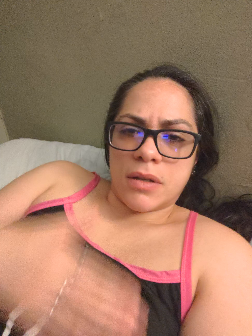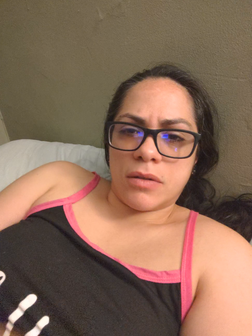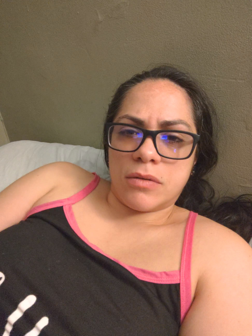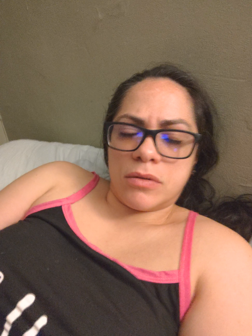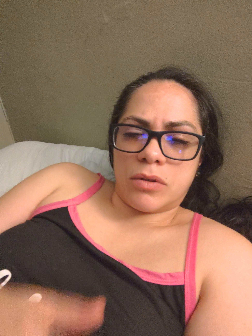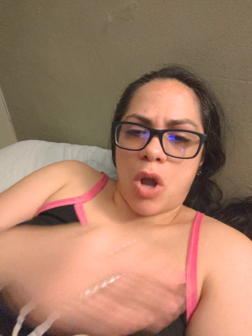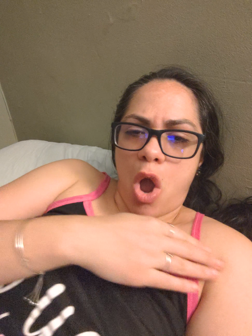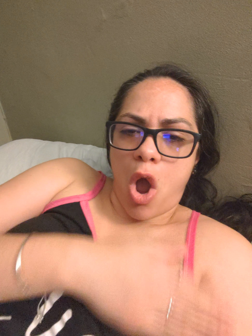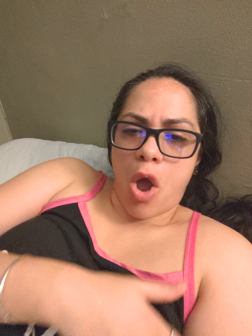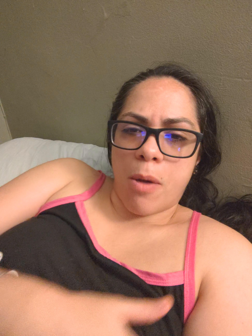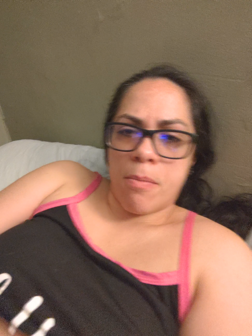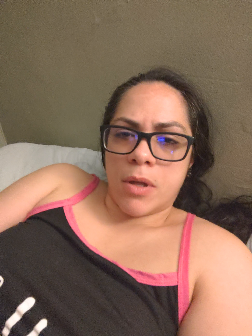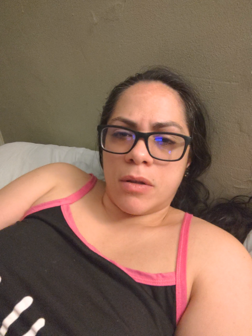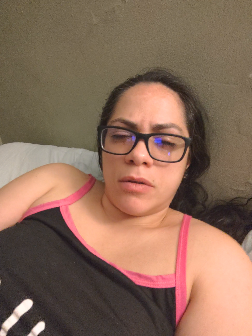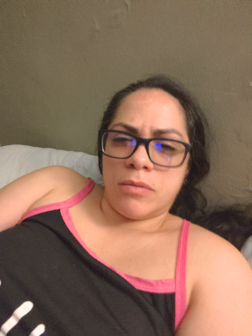arm